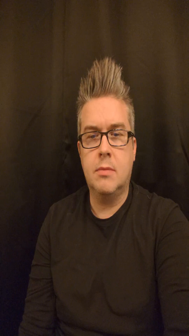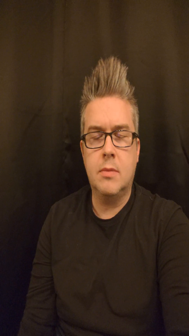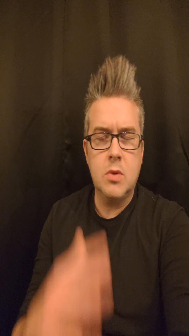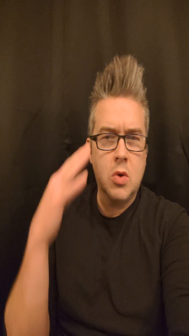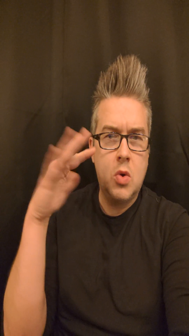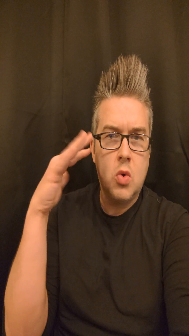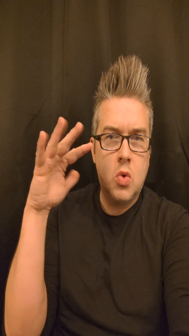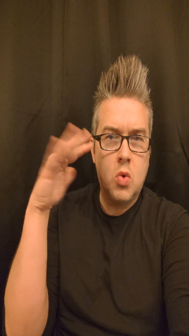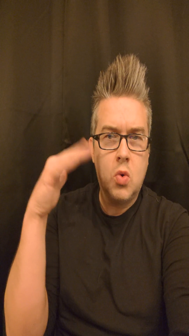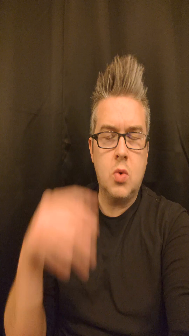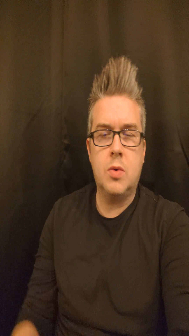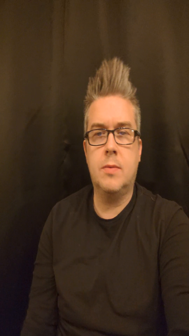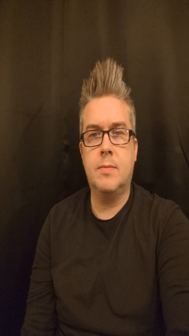noisy